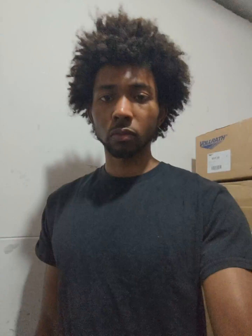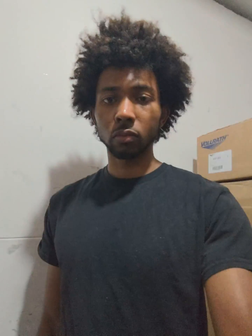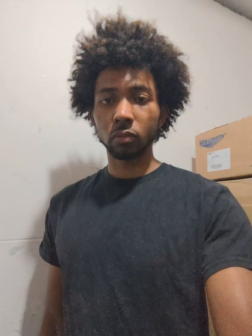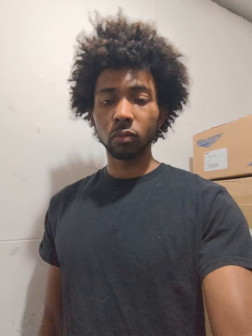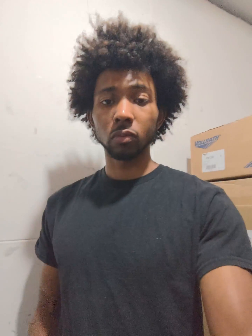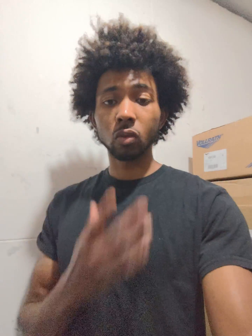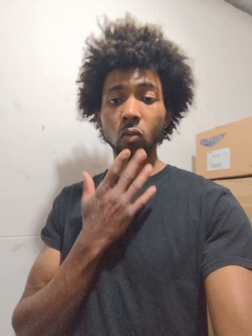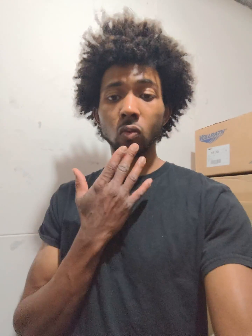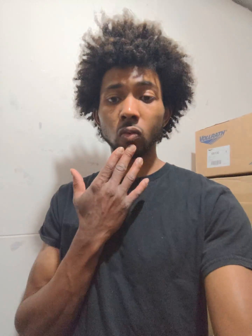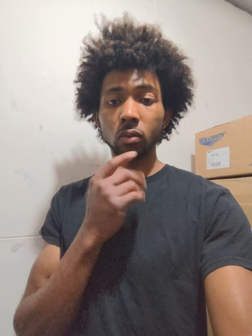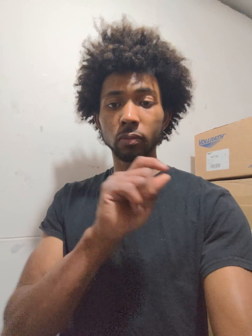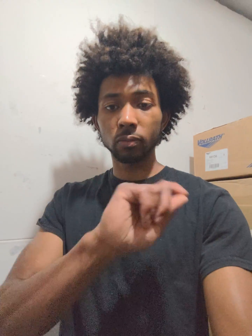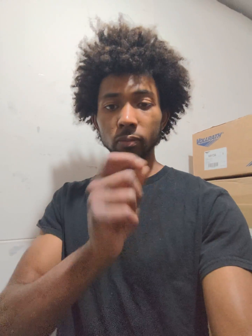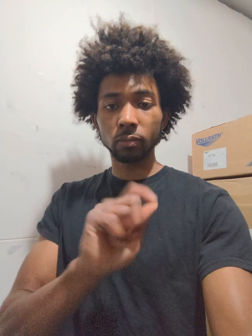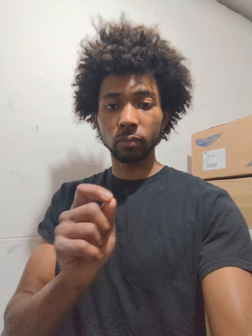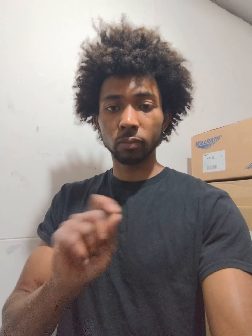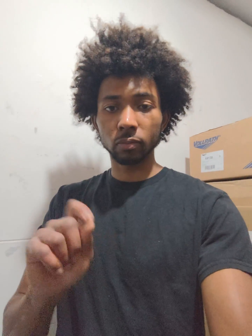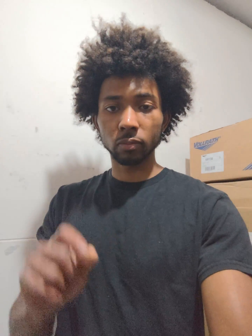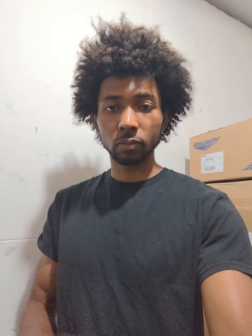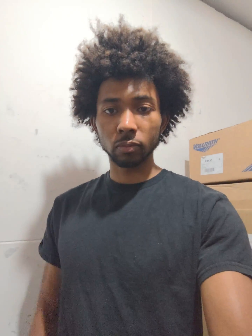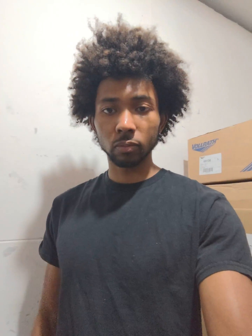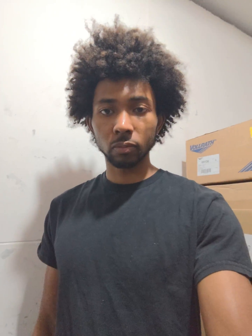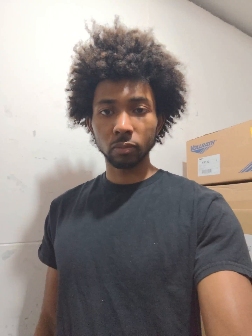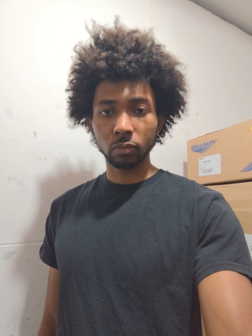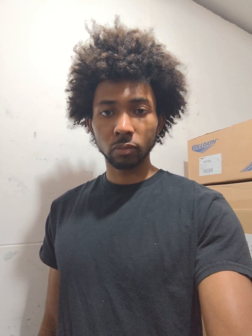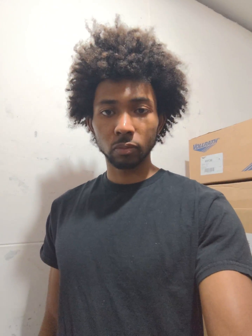crayon